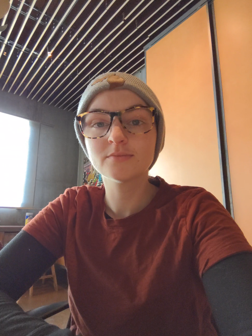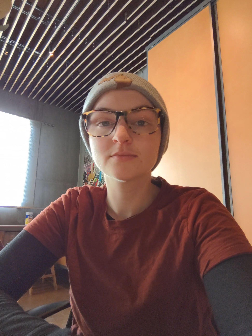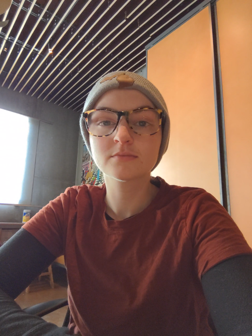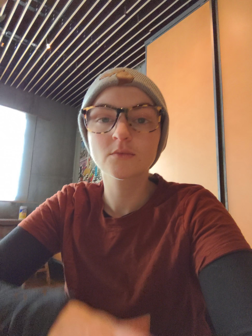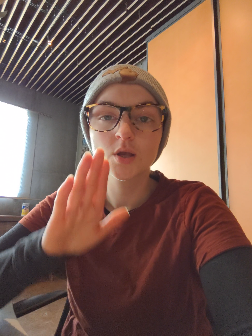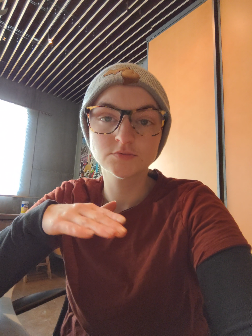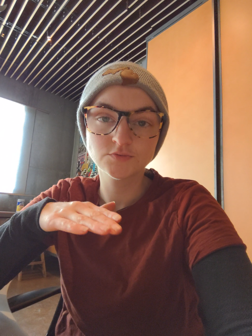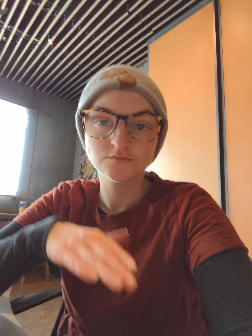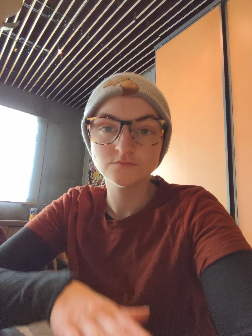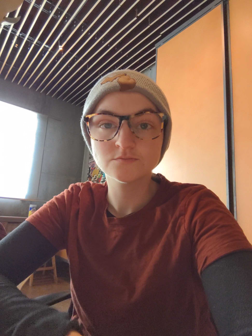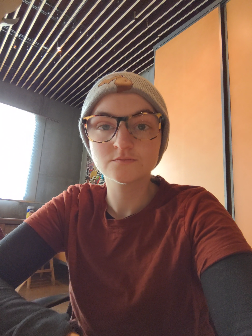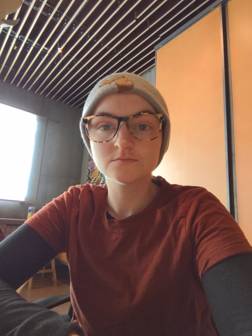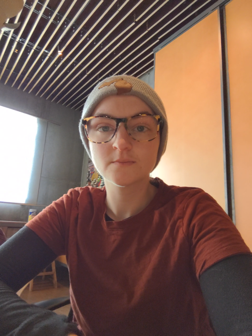on